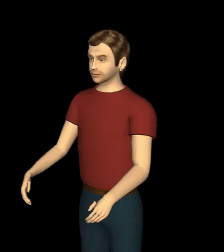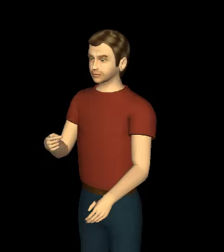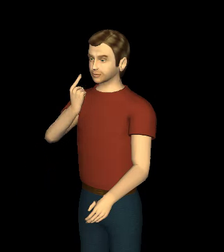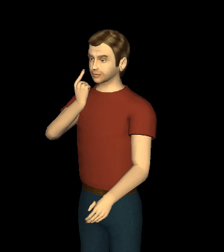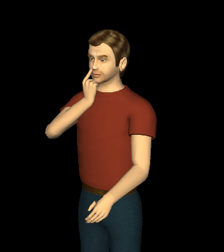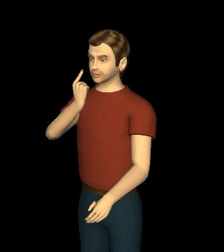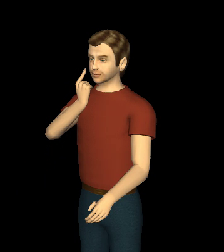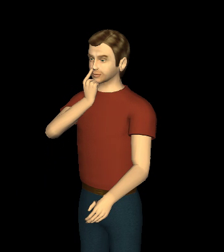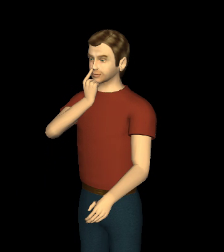أنف